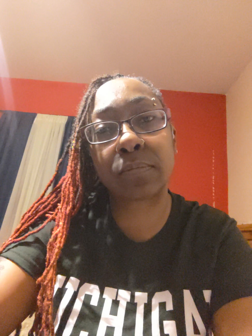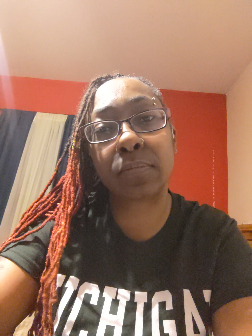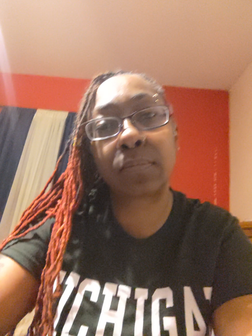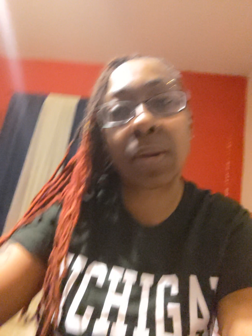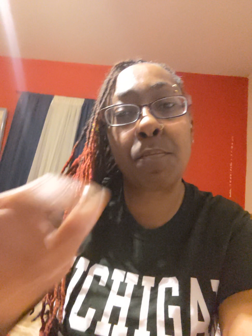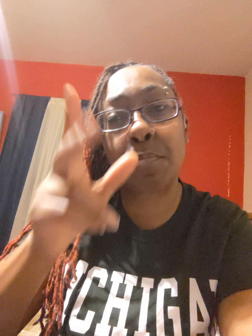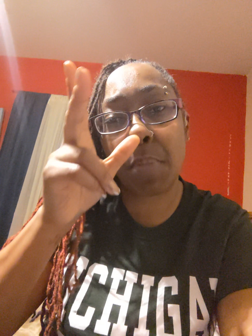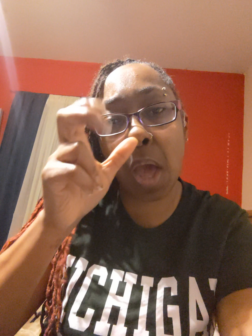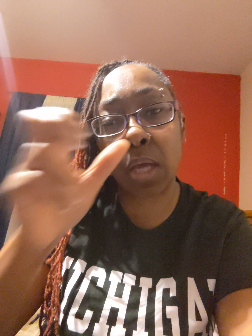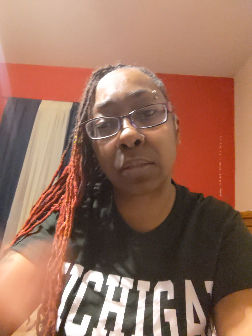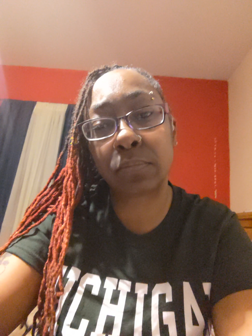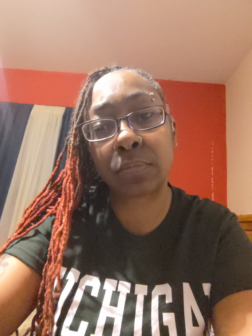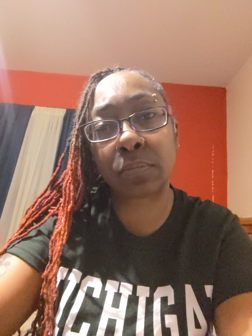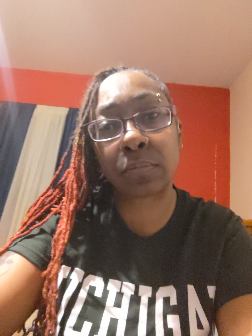bug